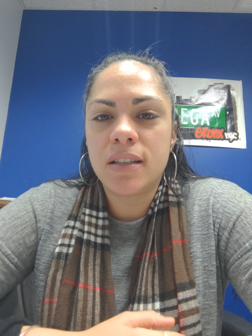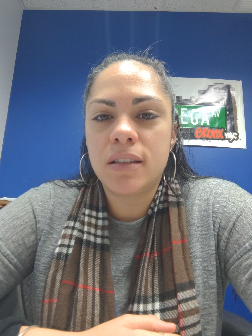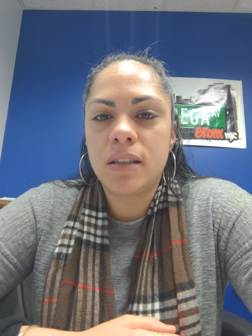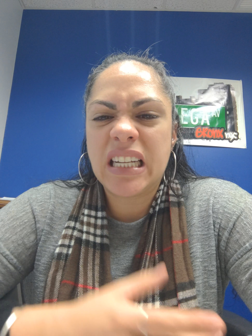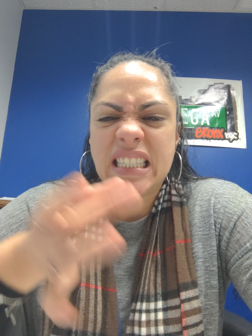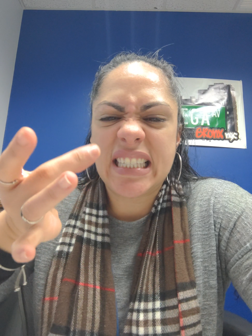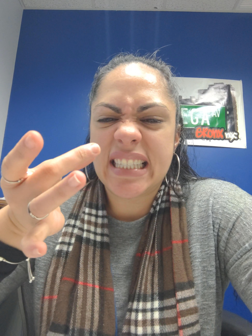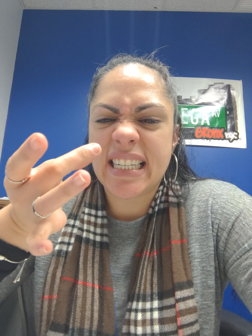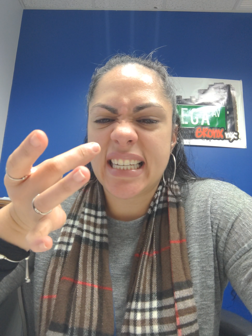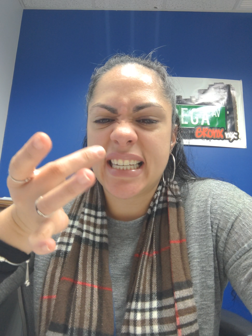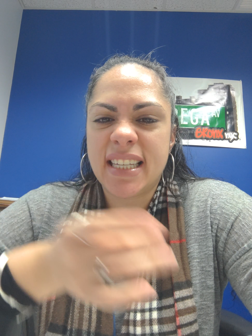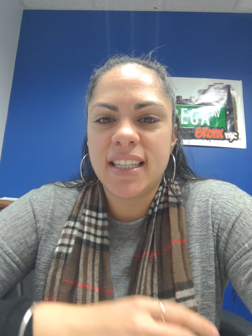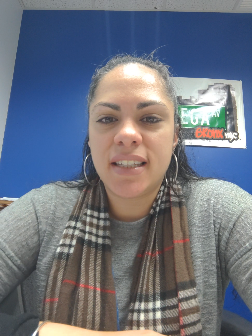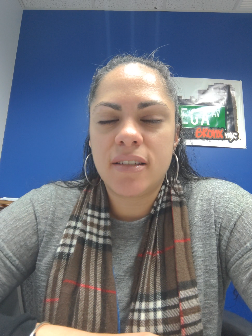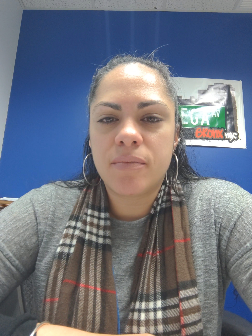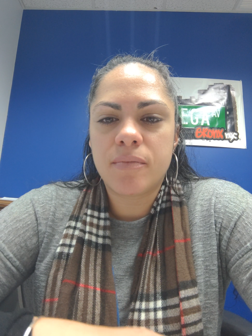sticky